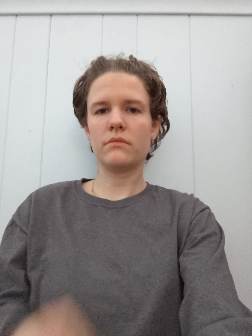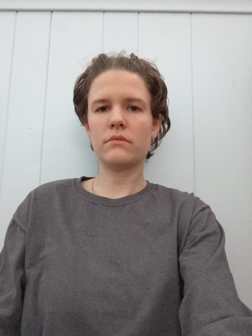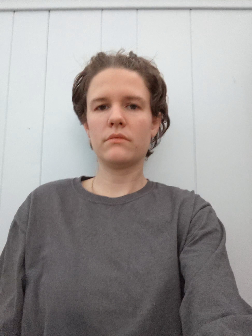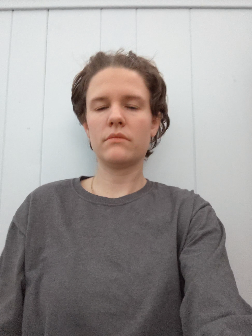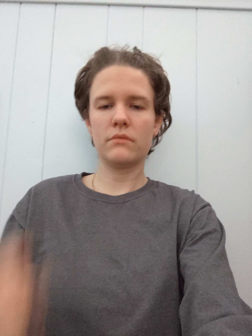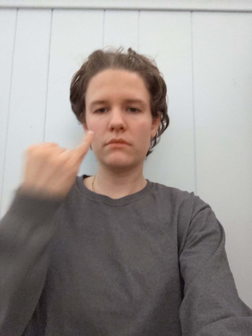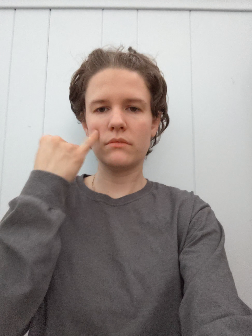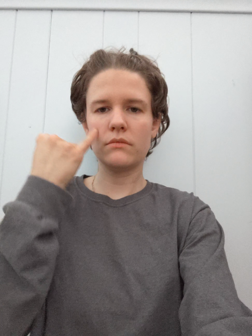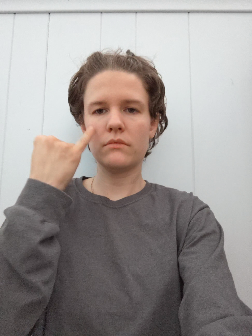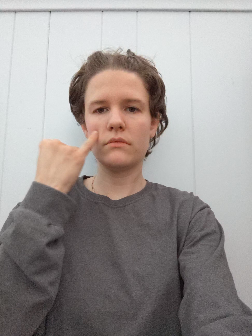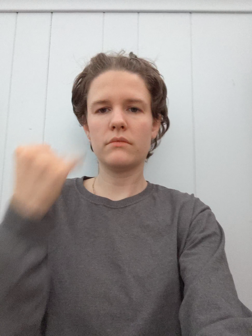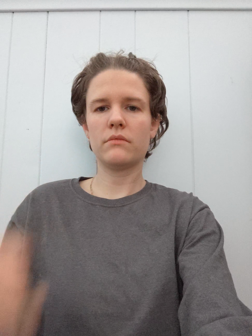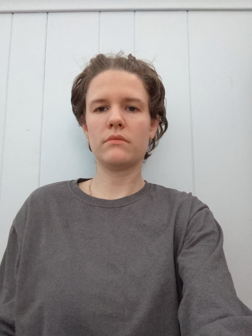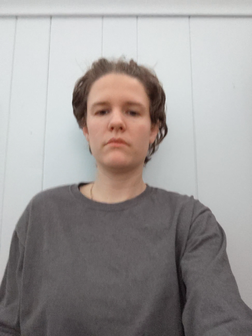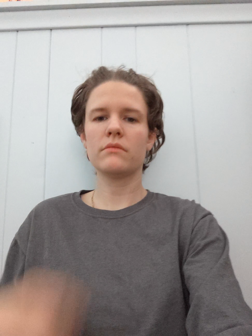if